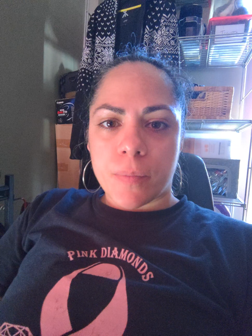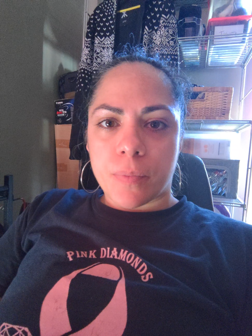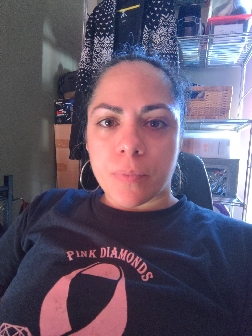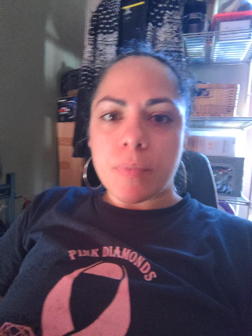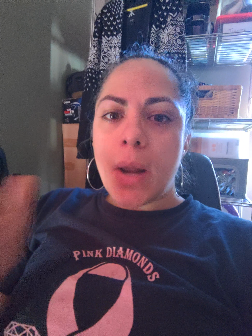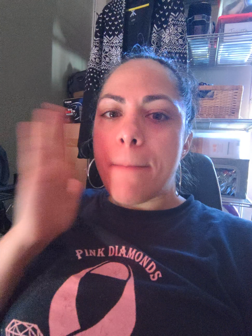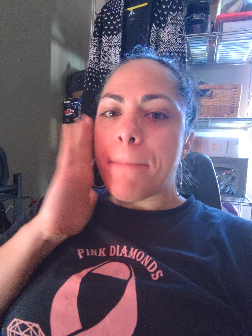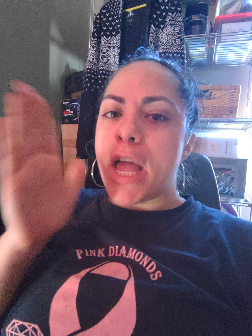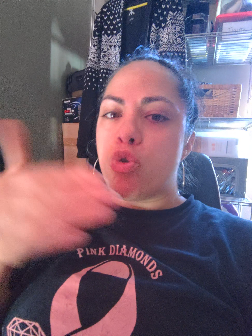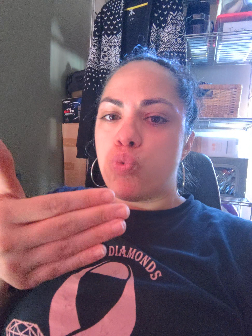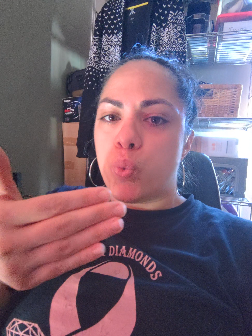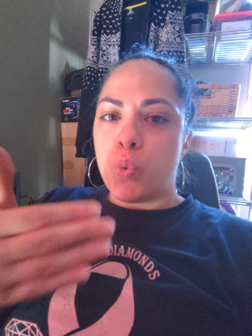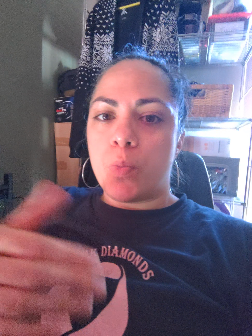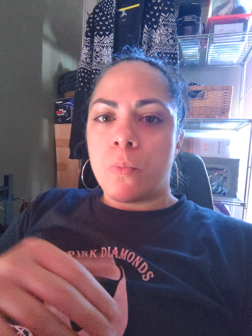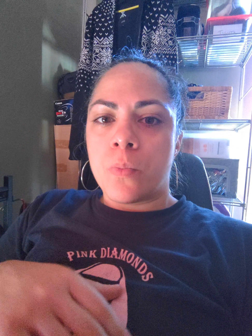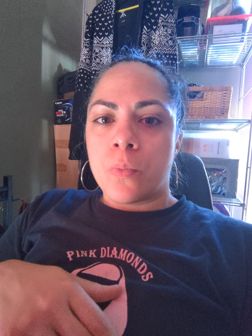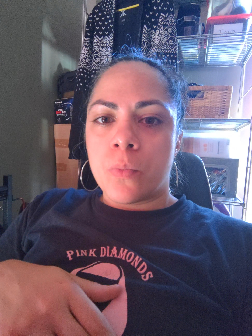bedroom